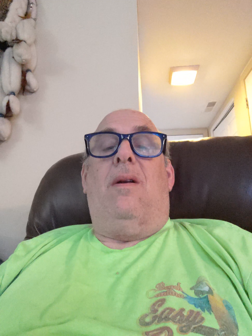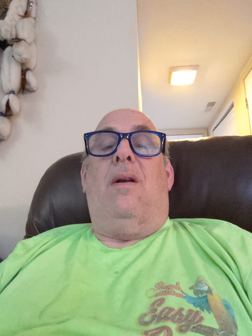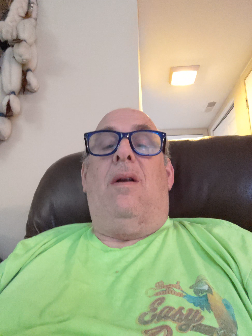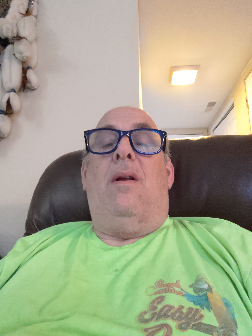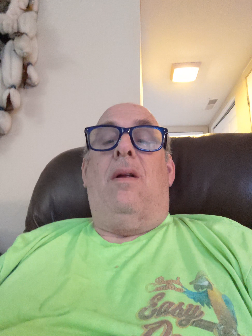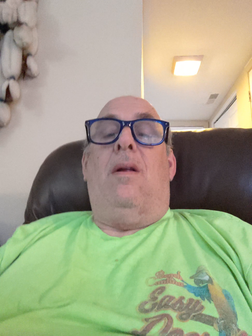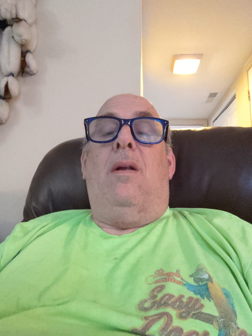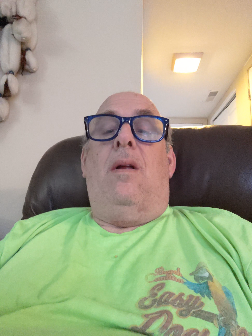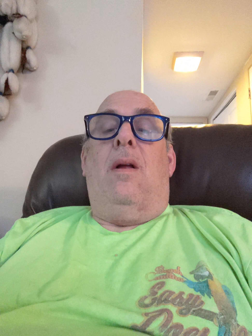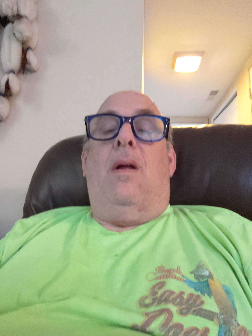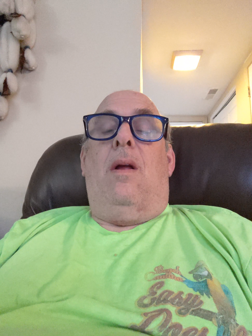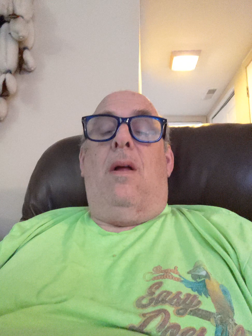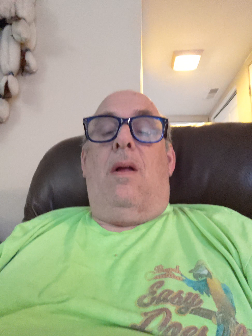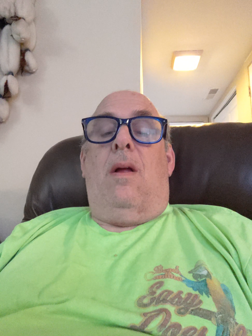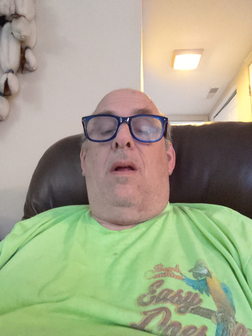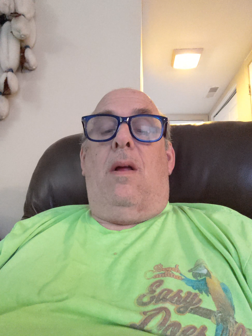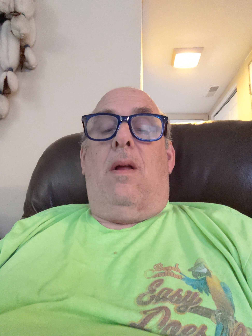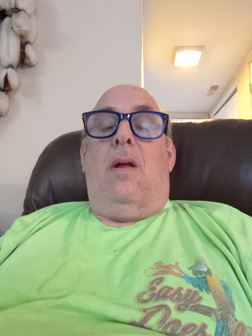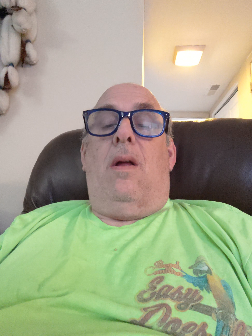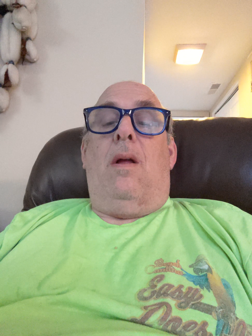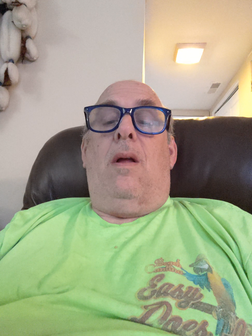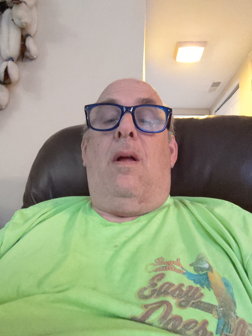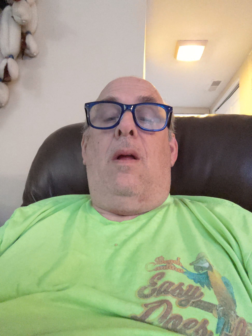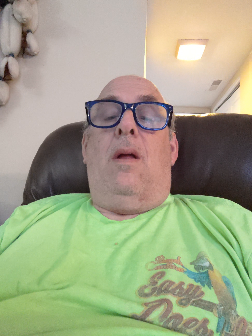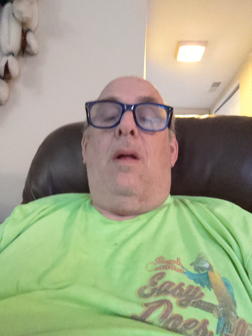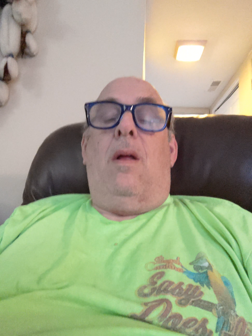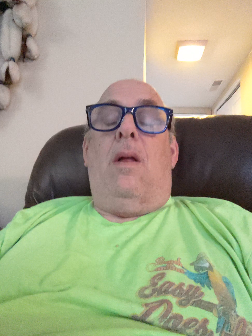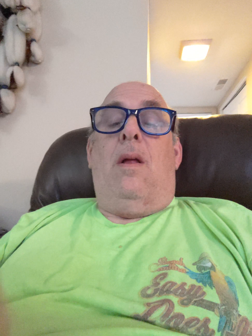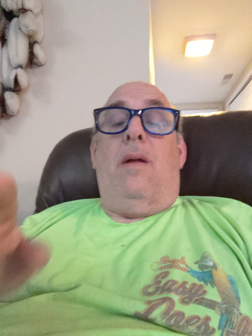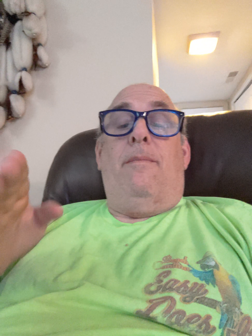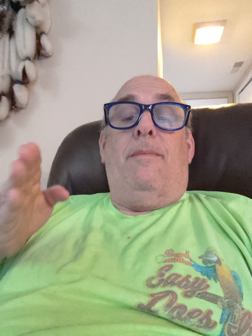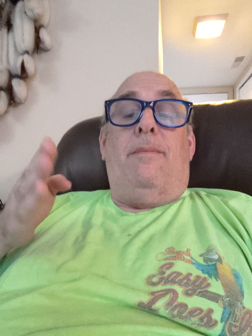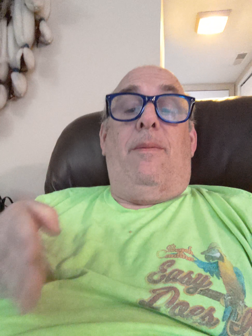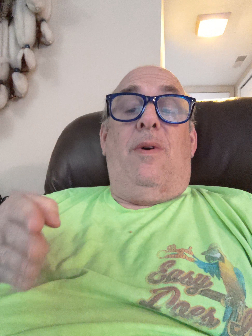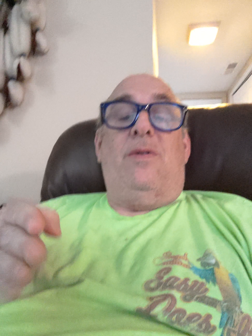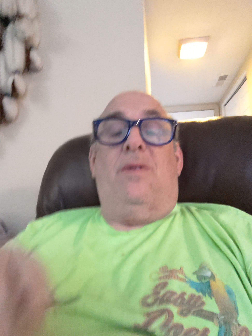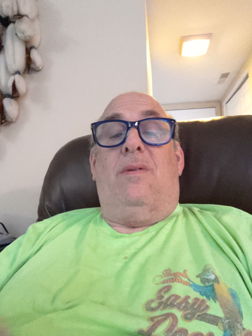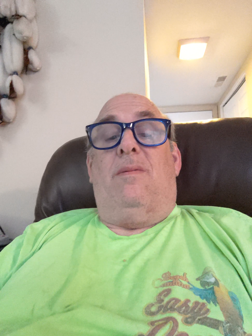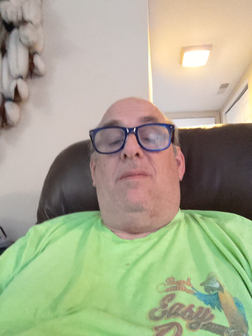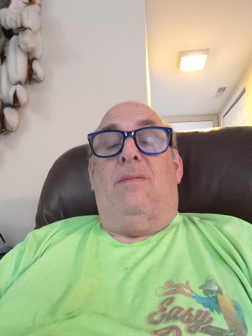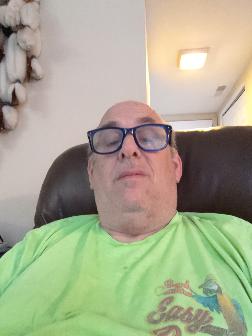person